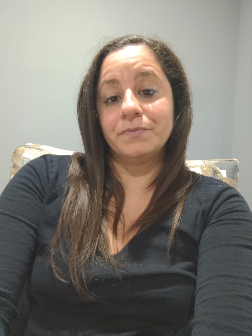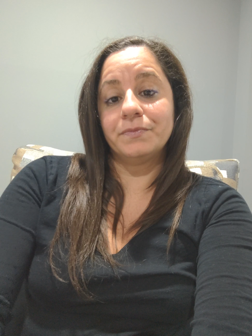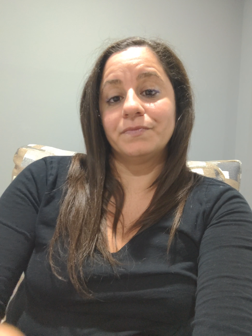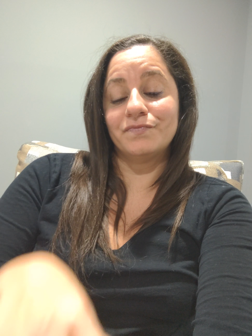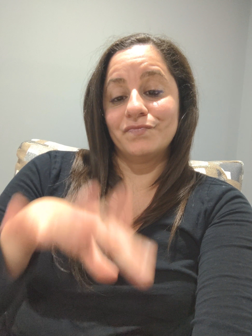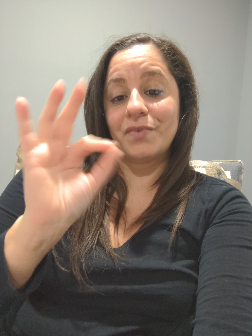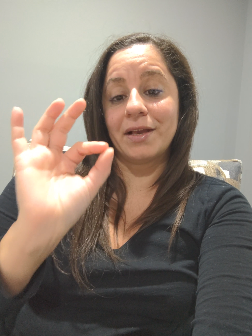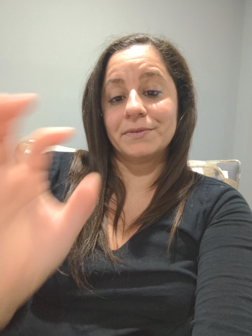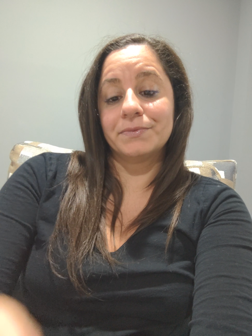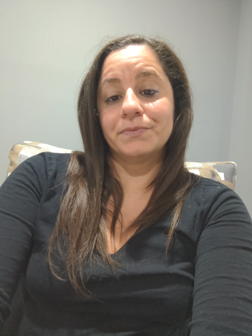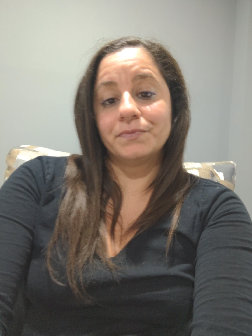find